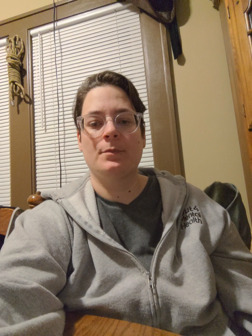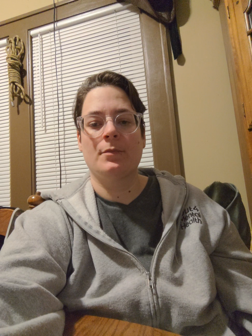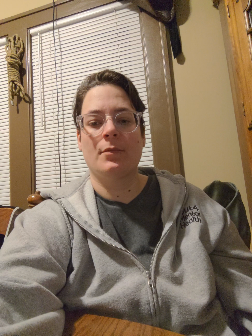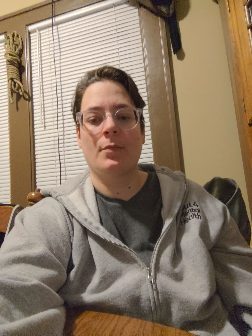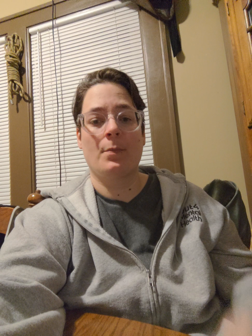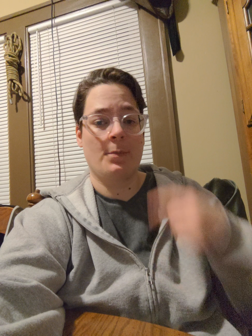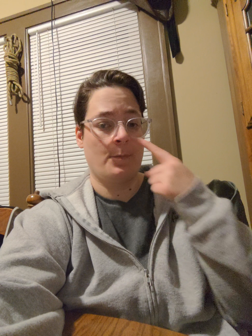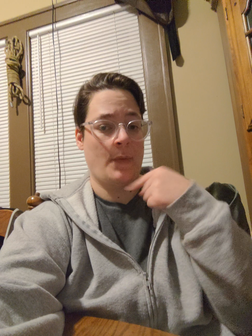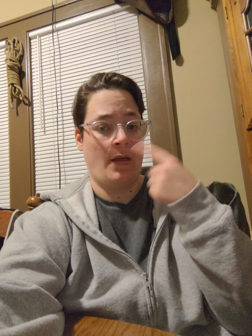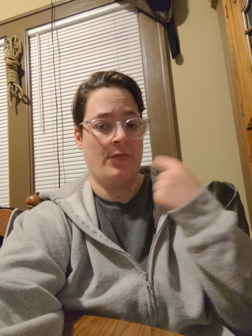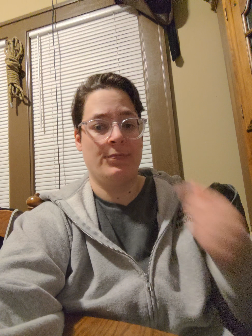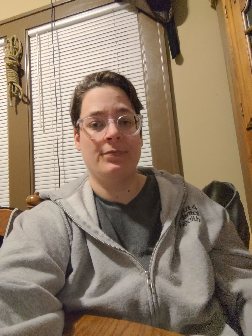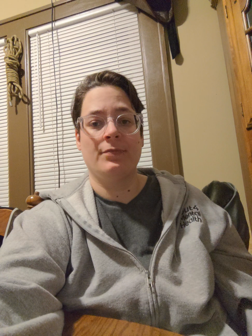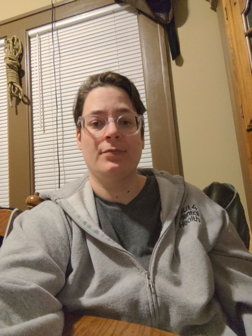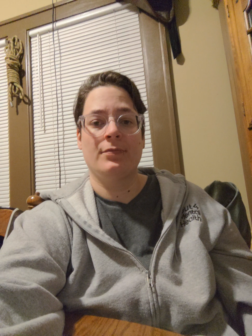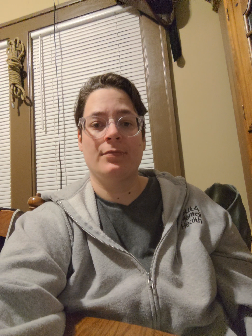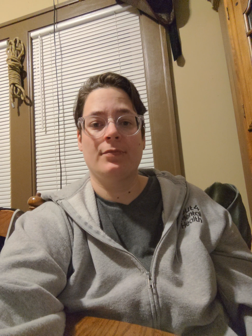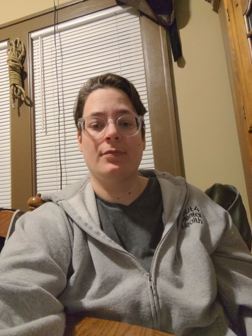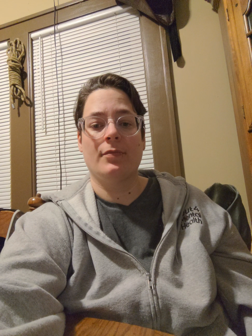mouth